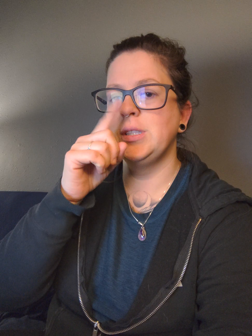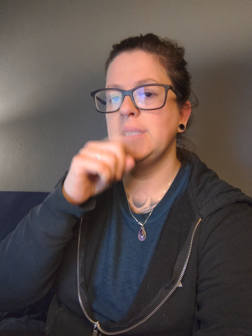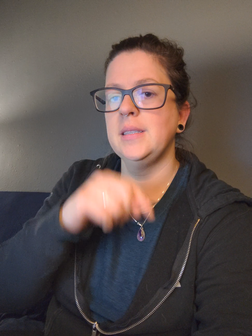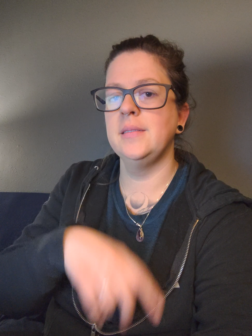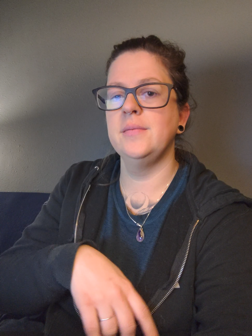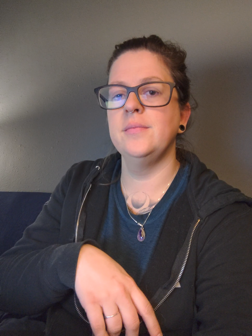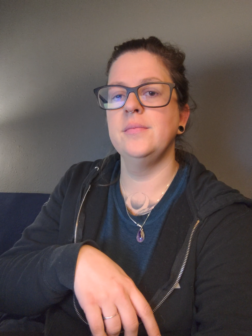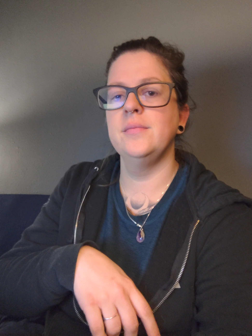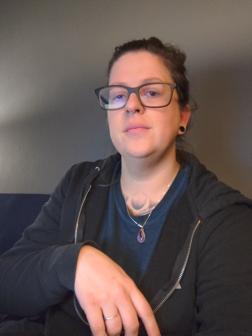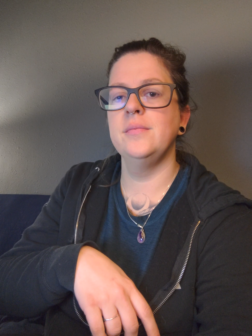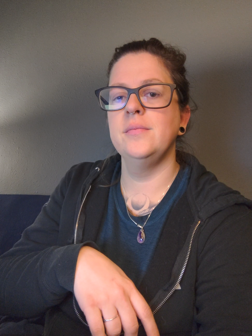pretend